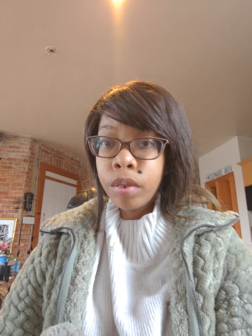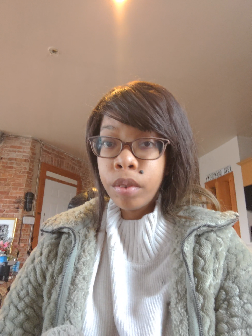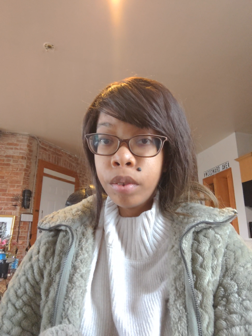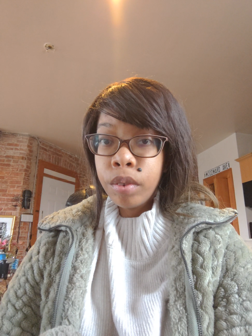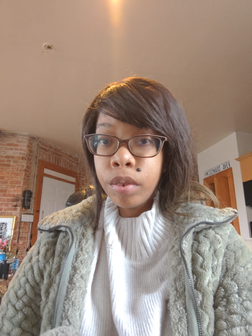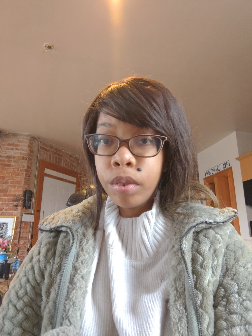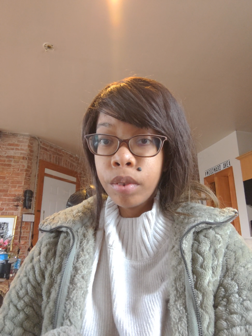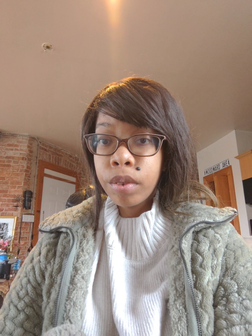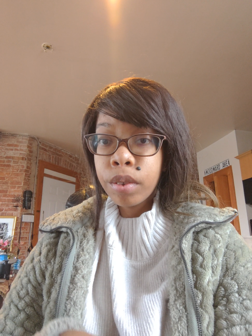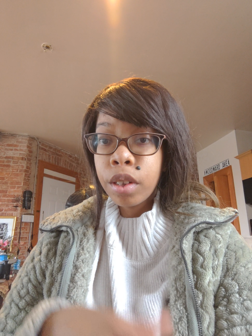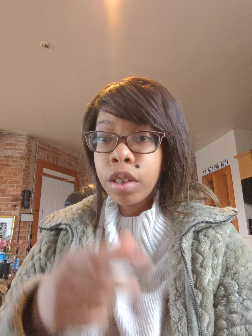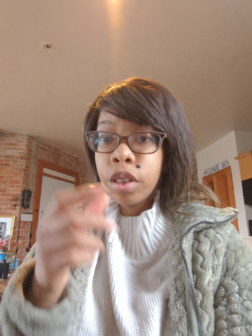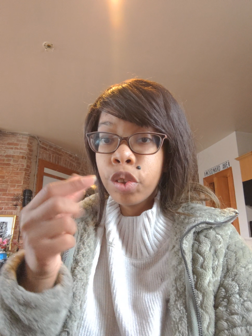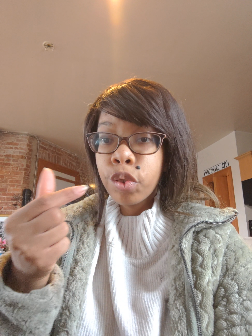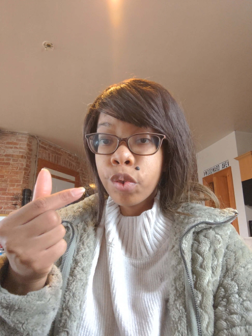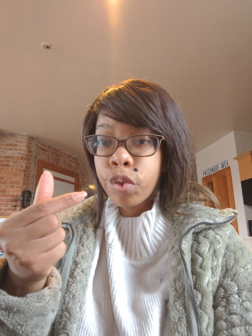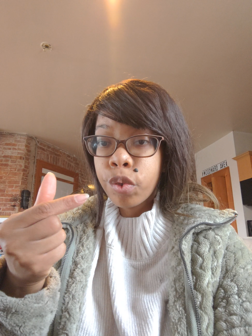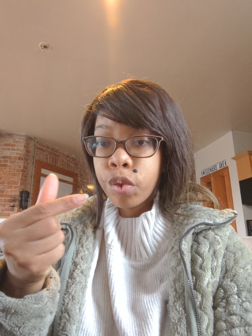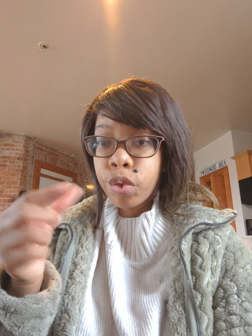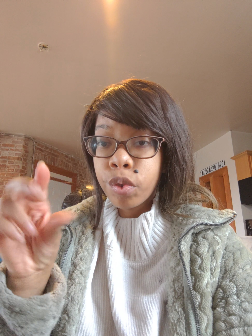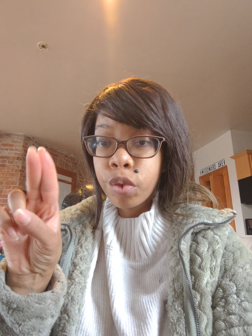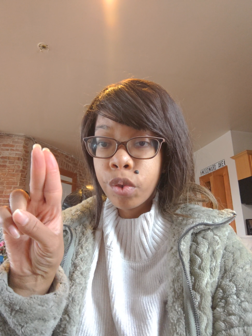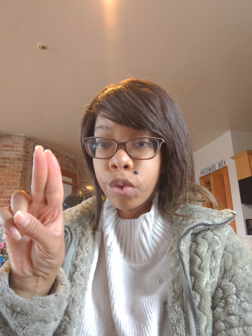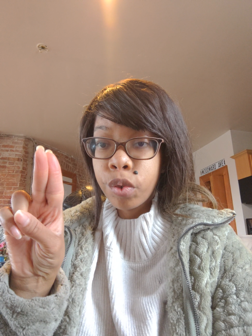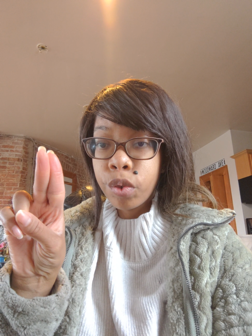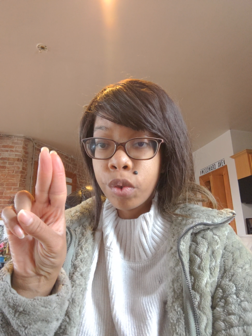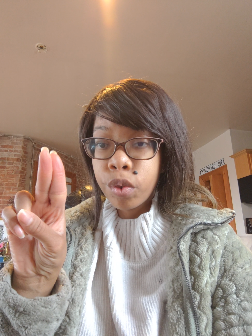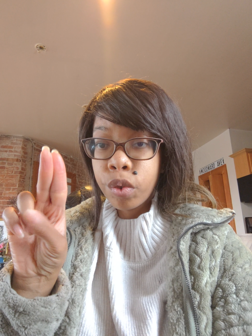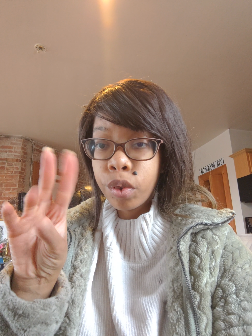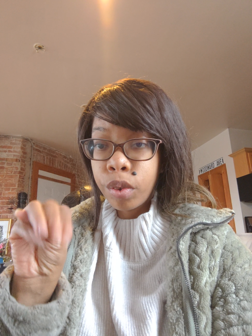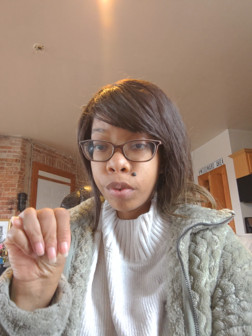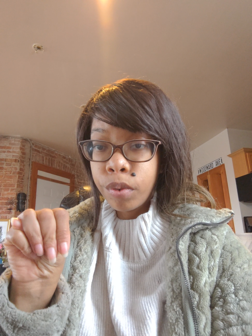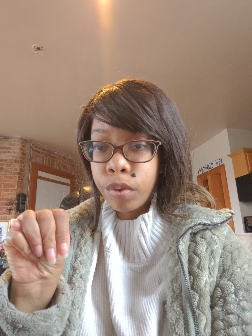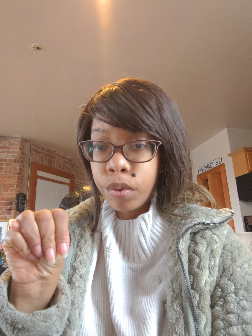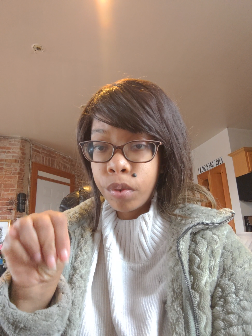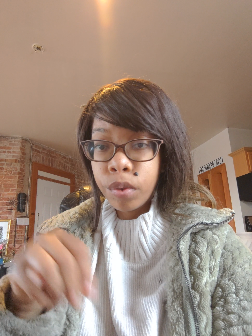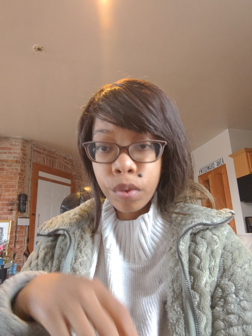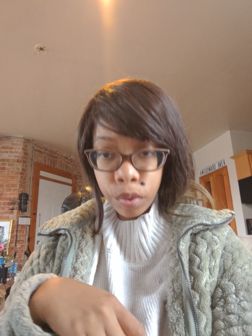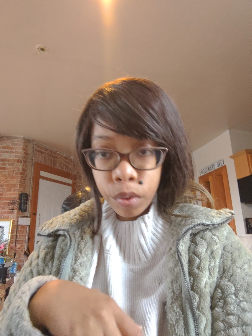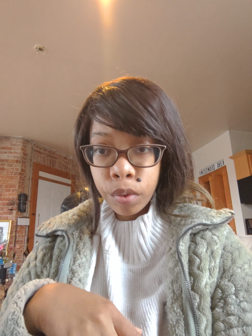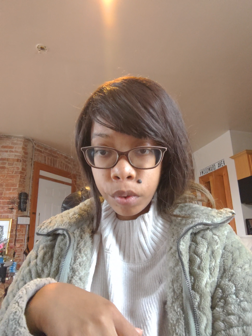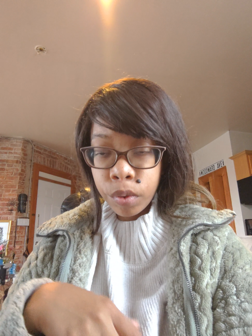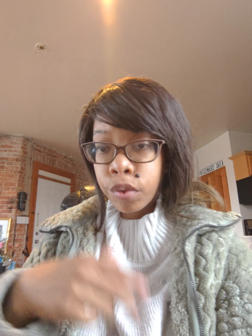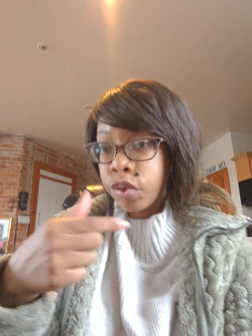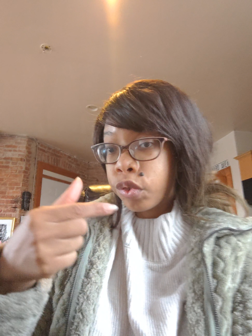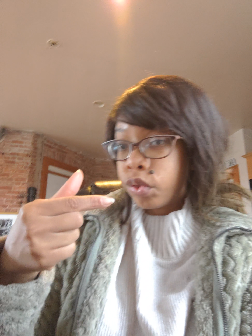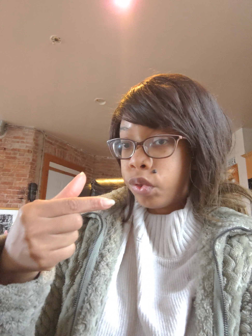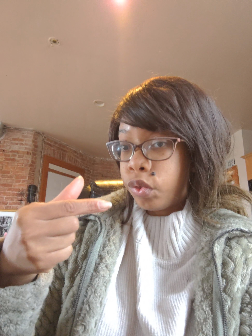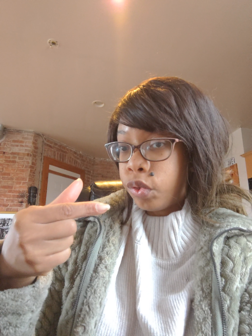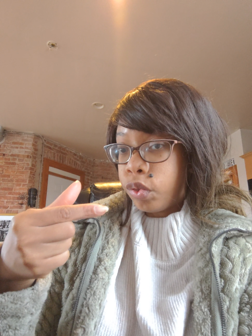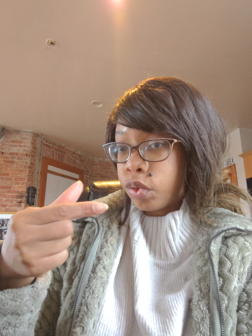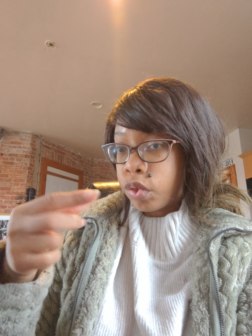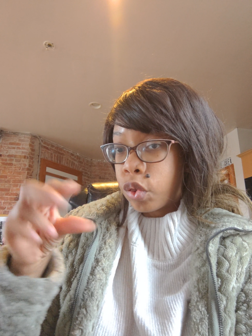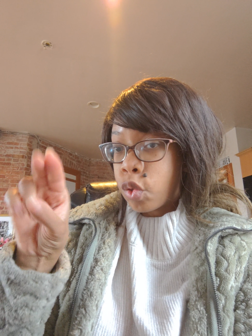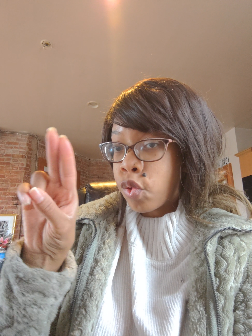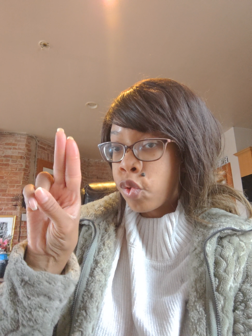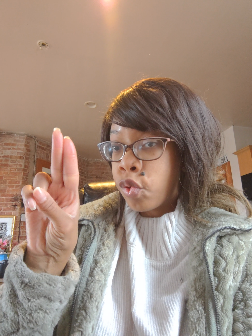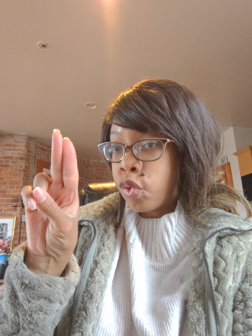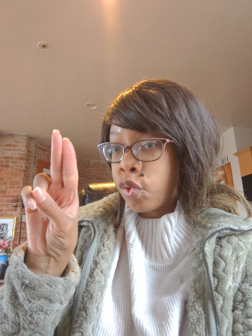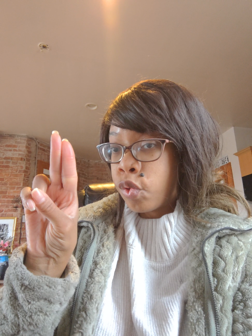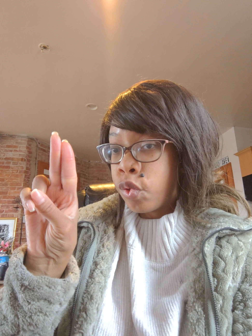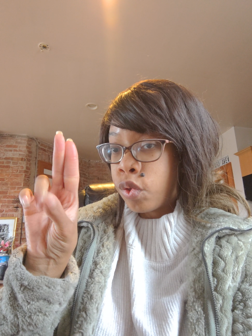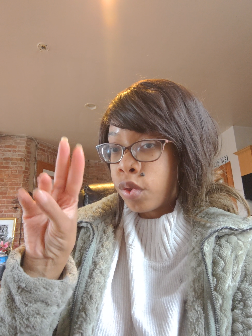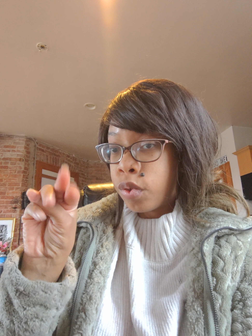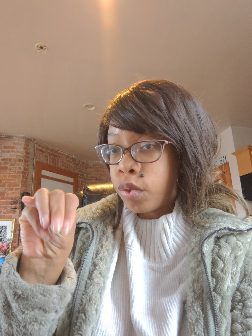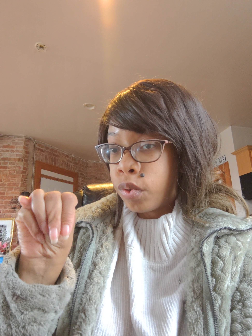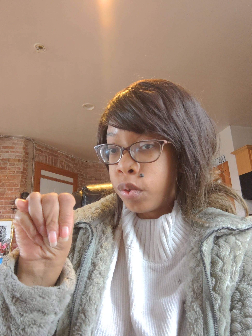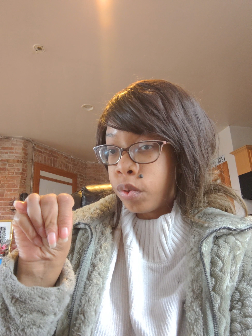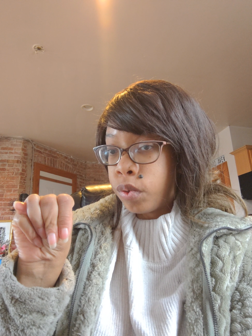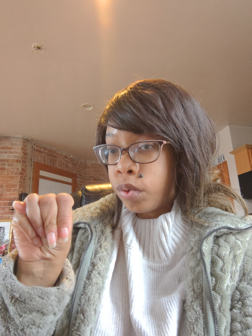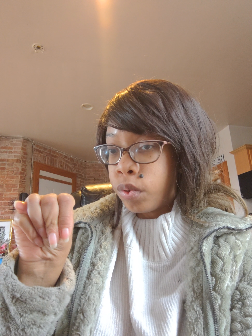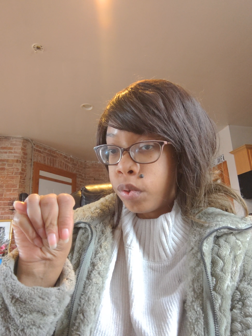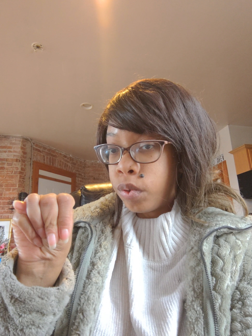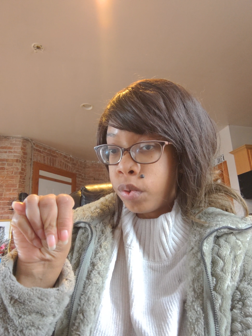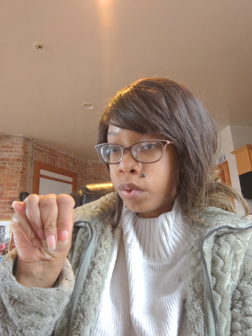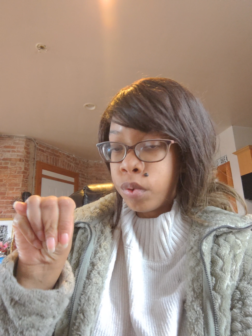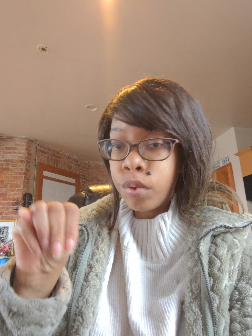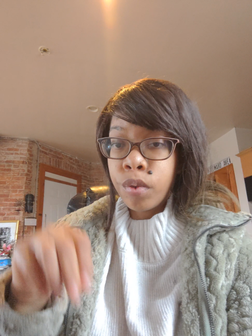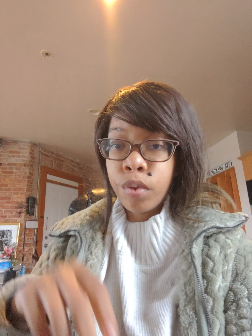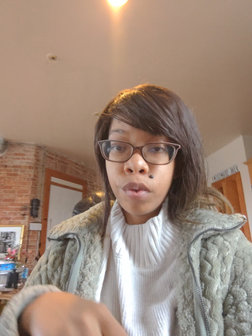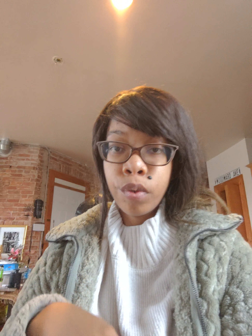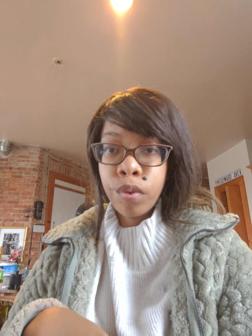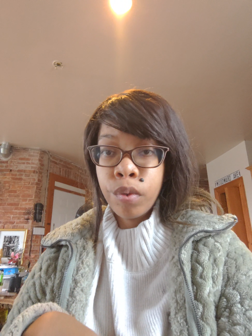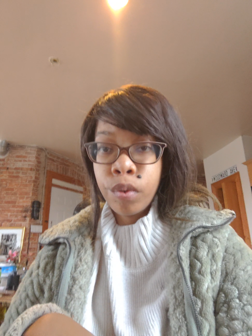gum